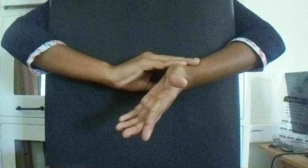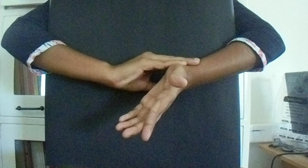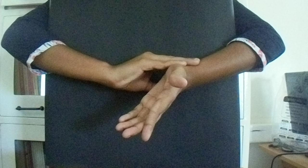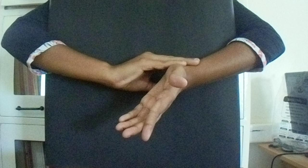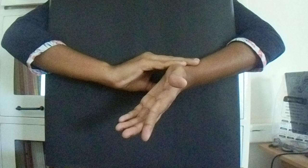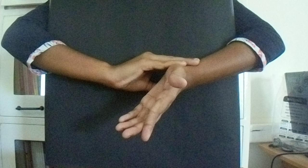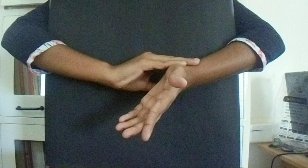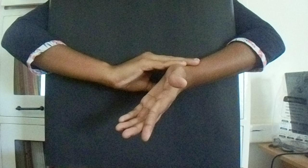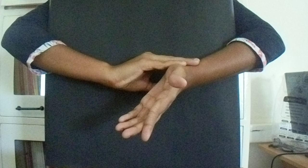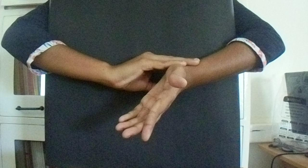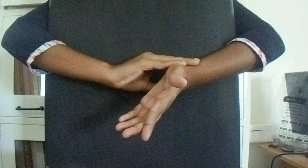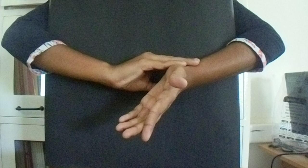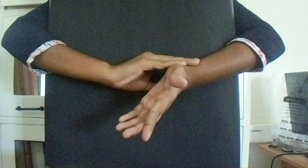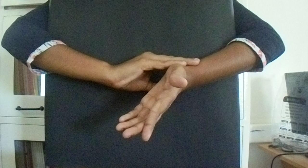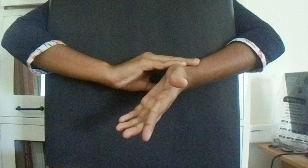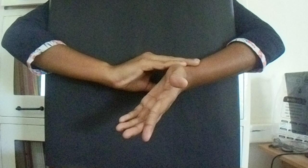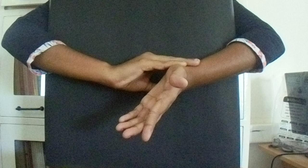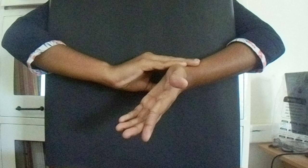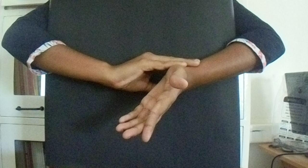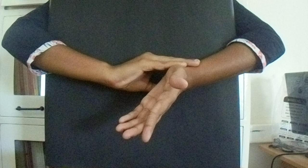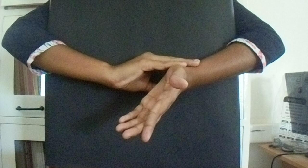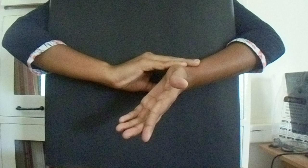doctor